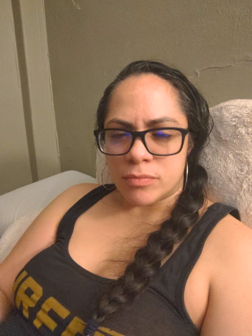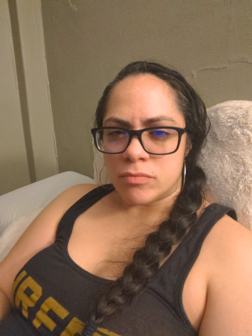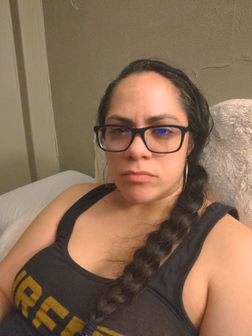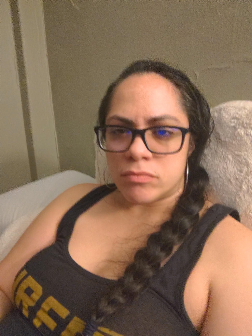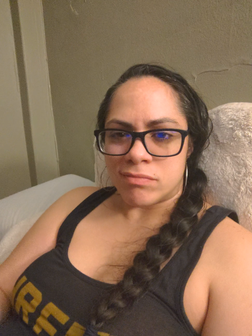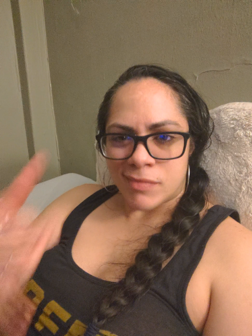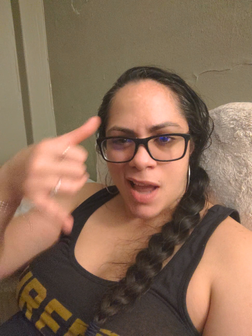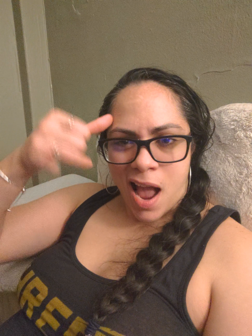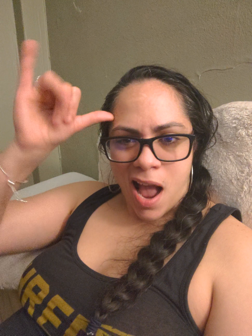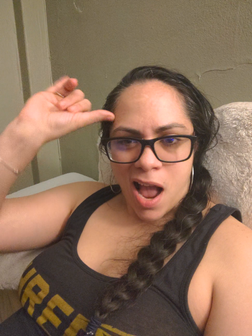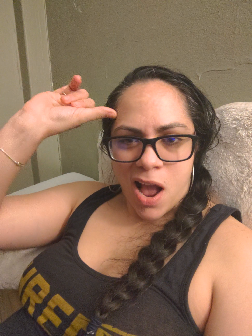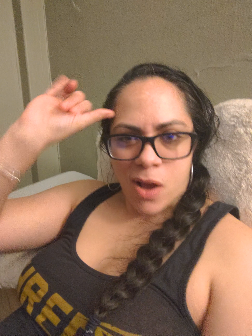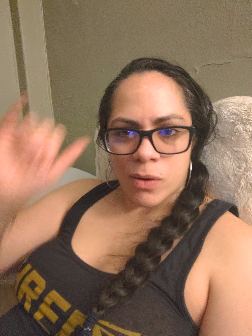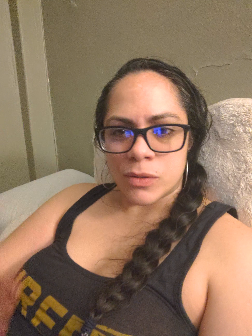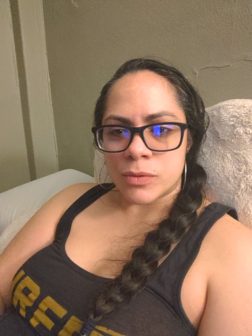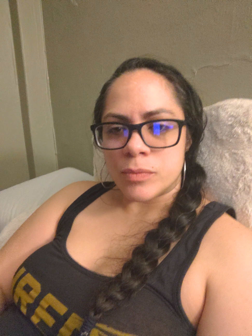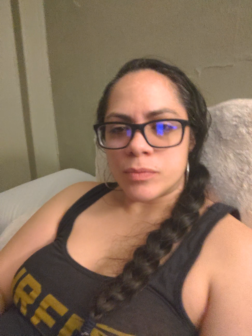cow